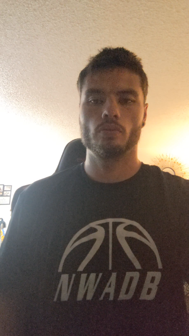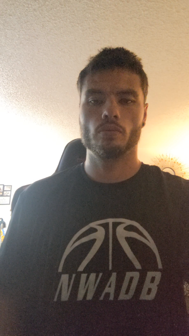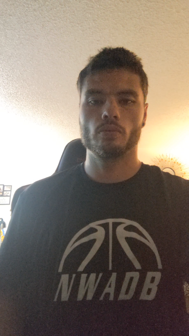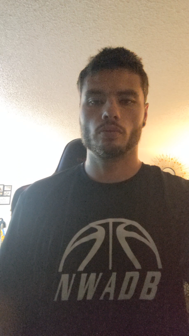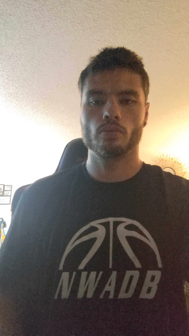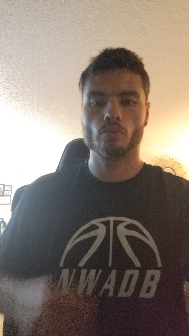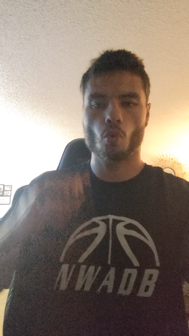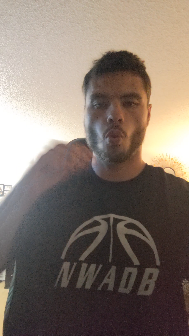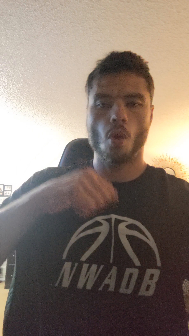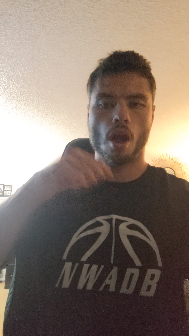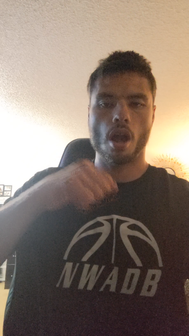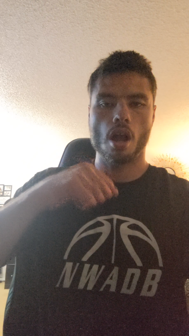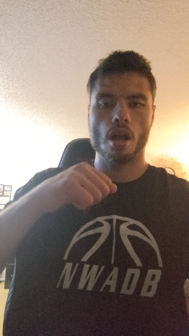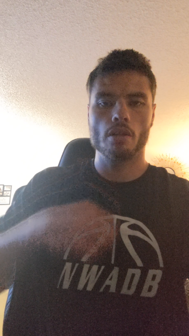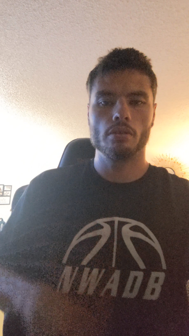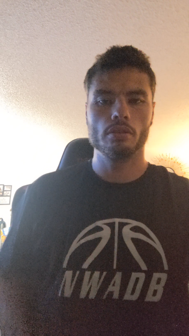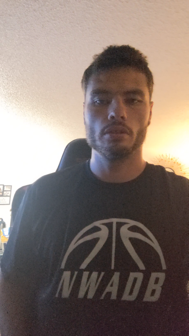rock